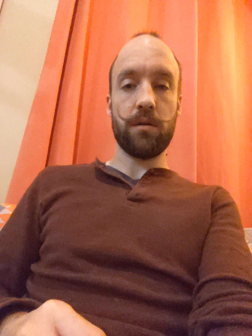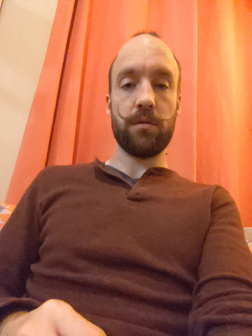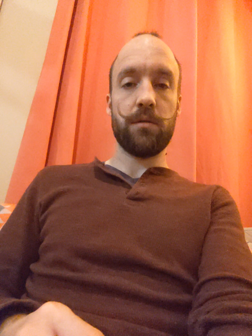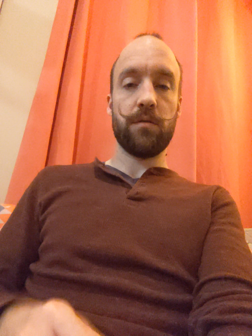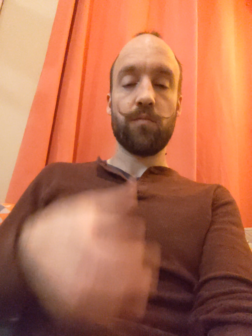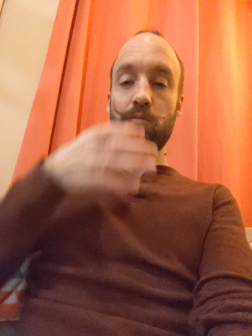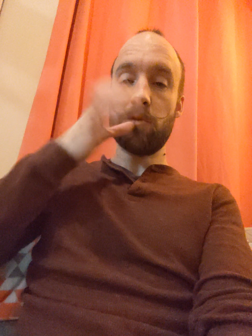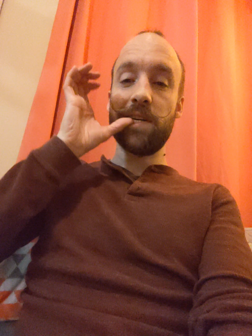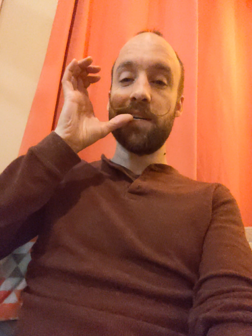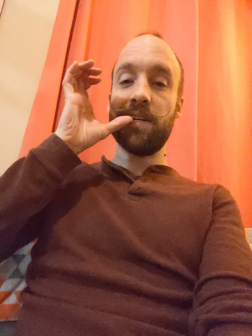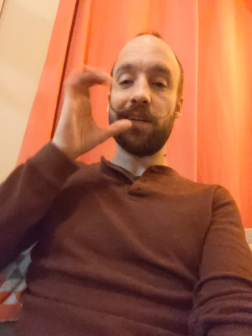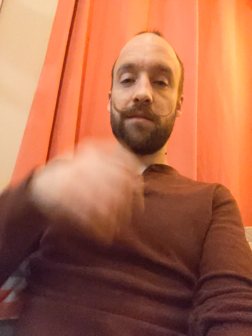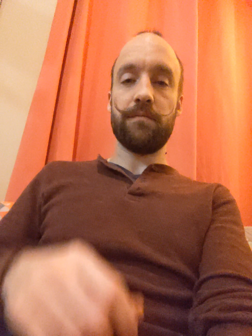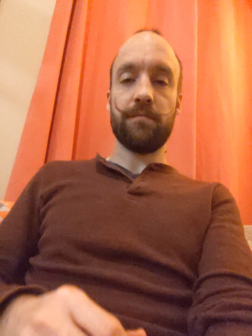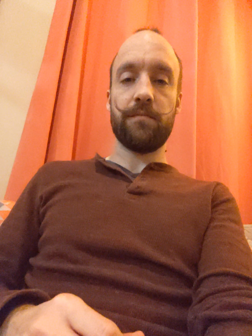drink